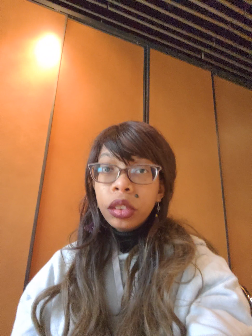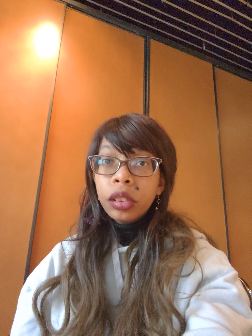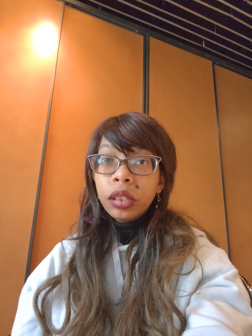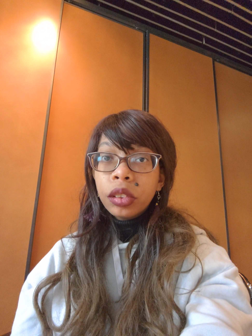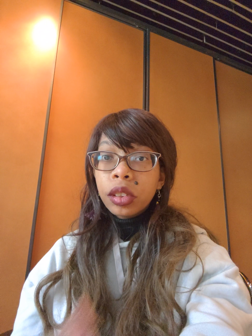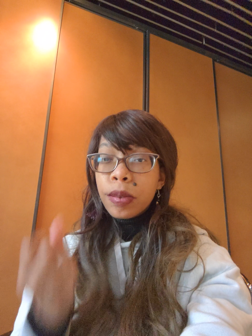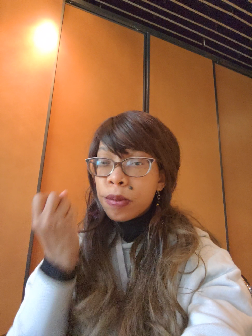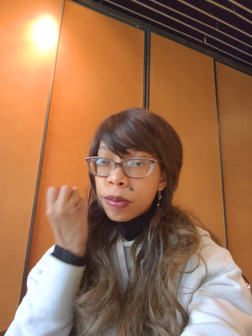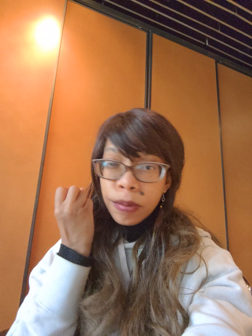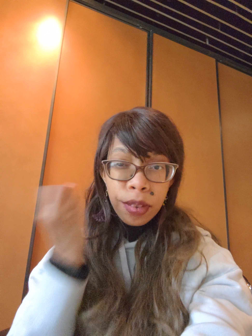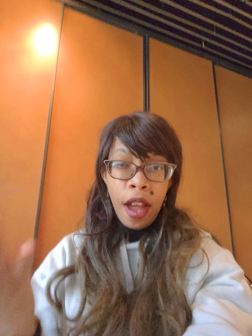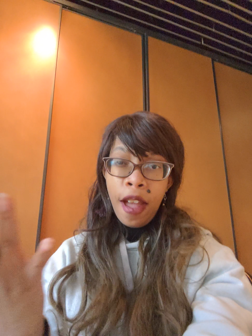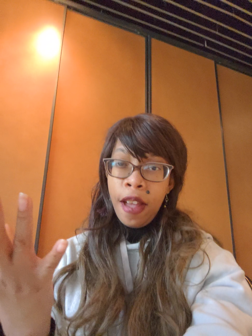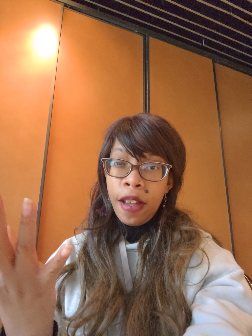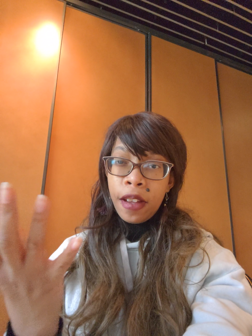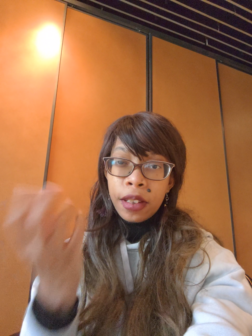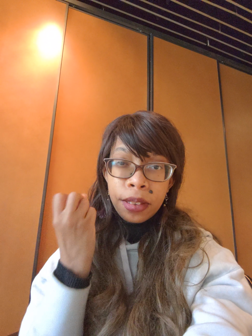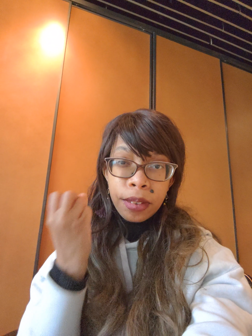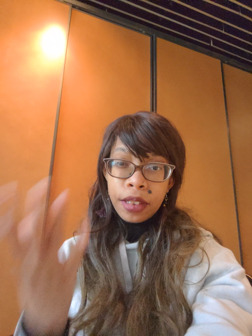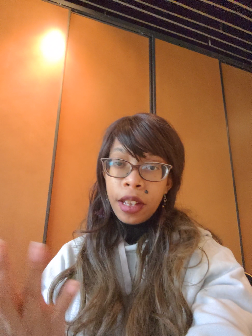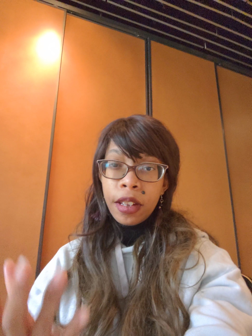many